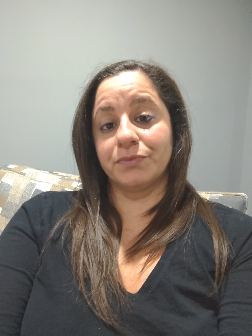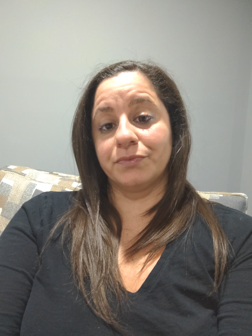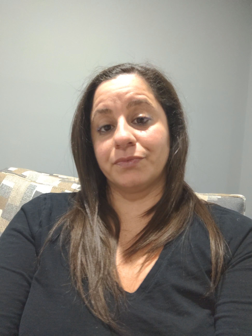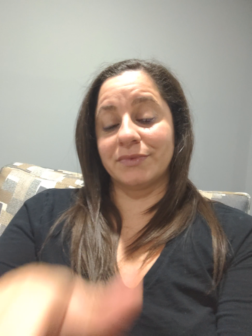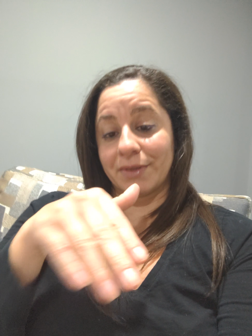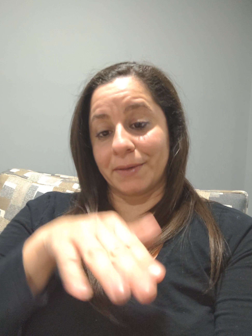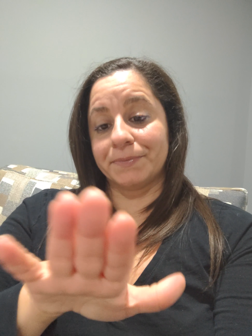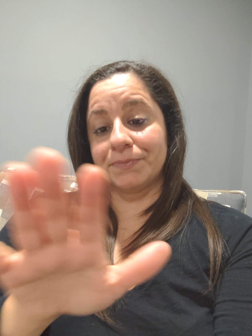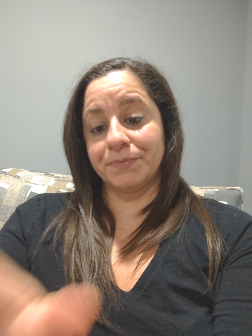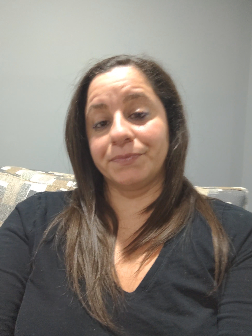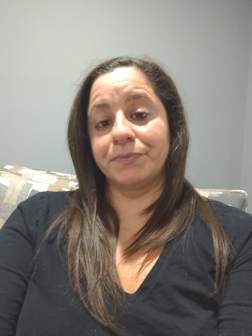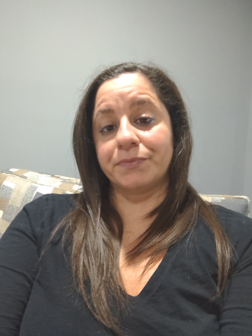into